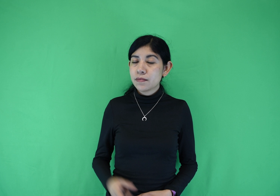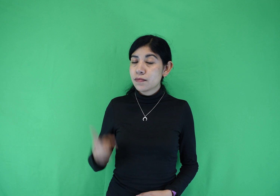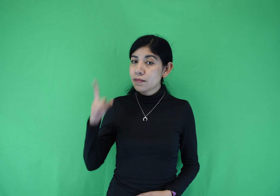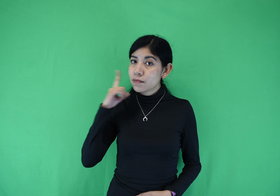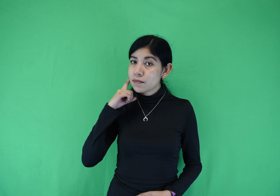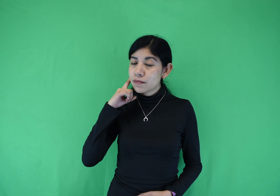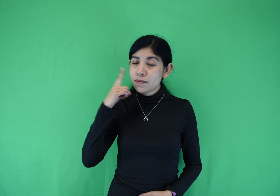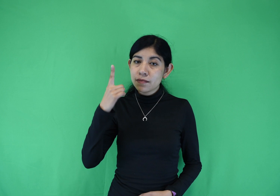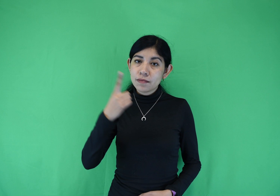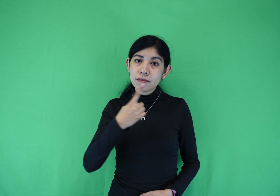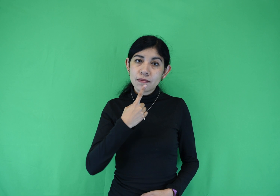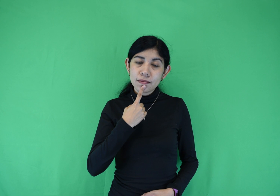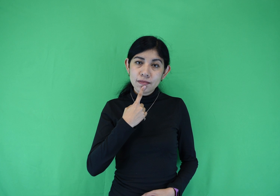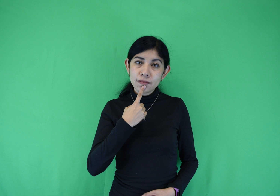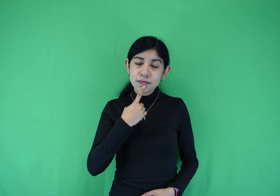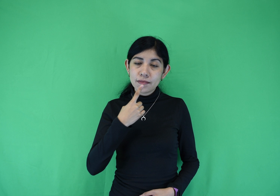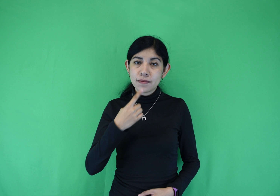sordo